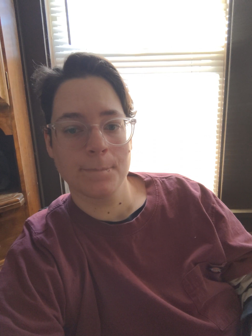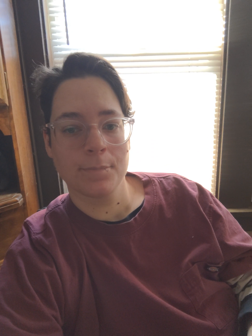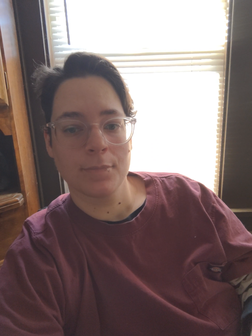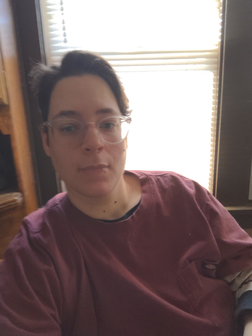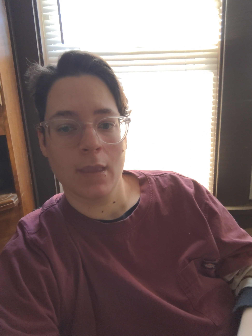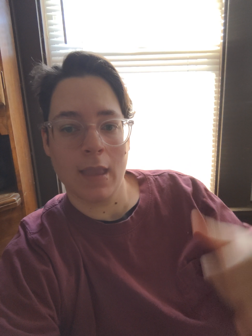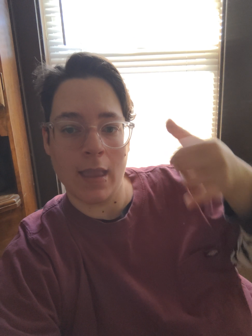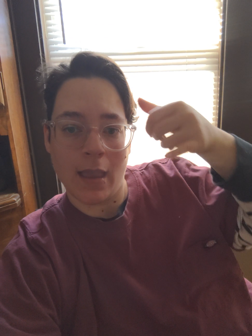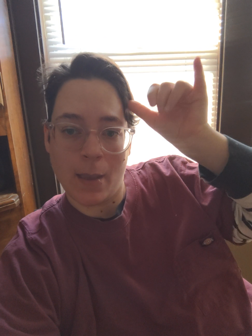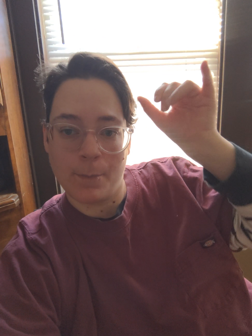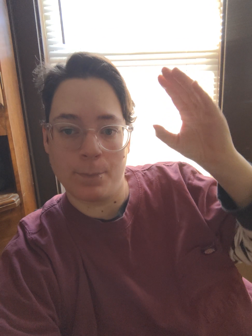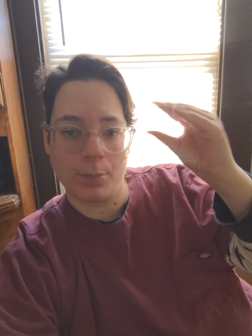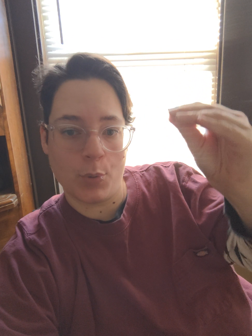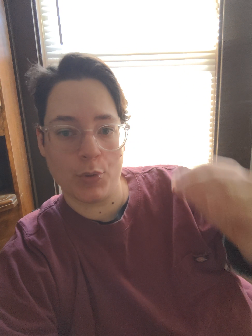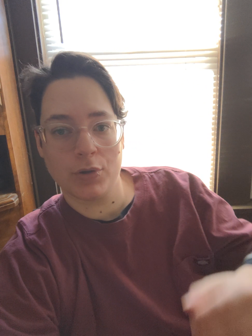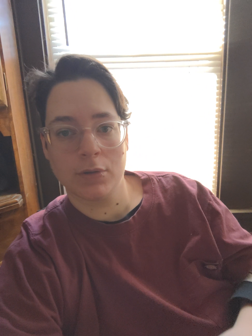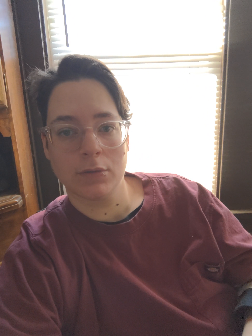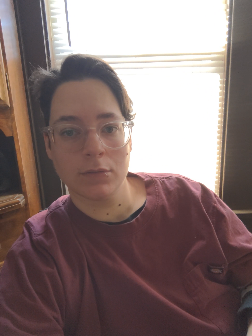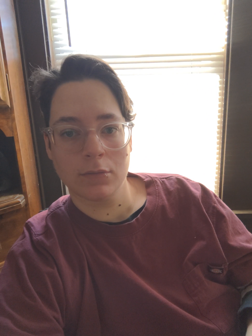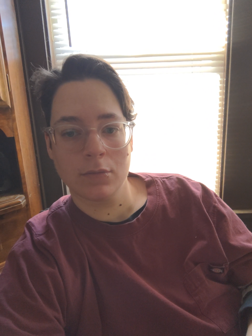cowboy